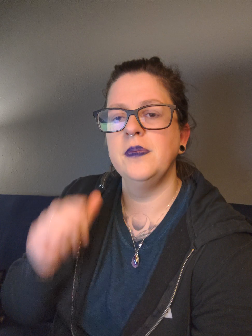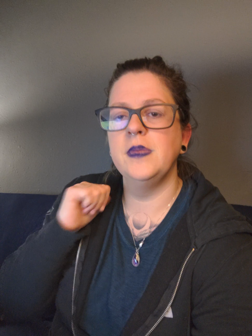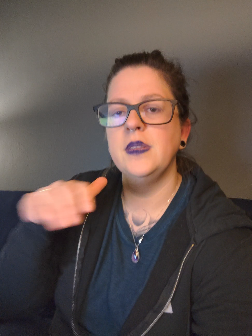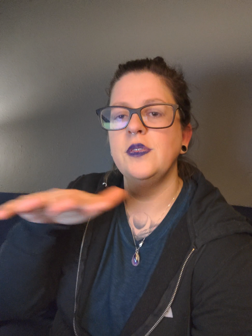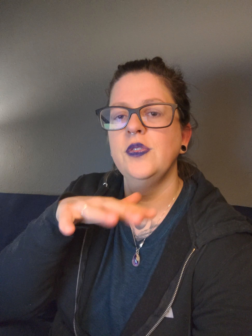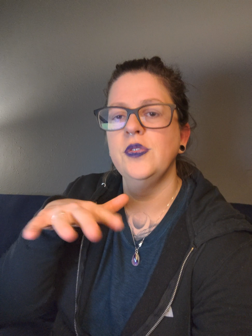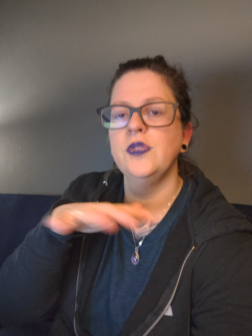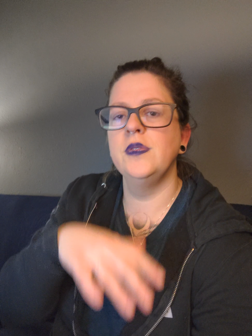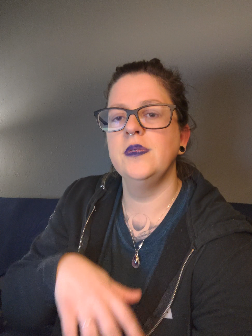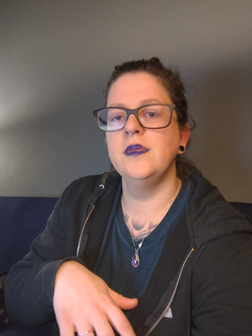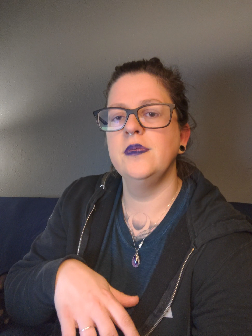backyard